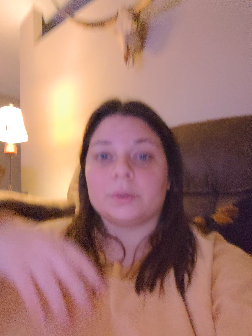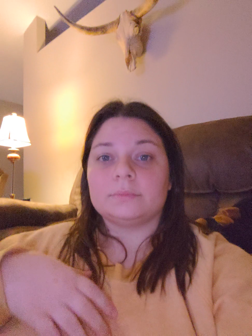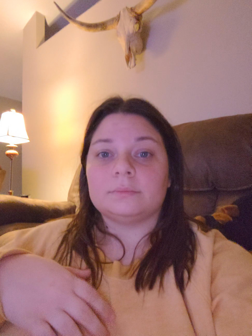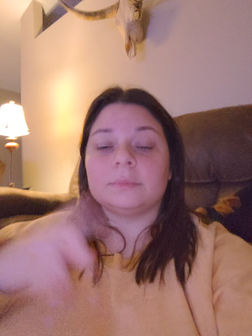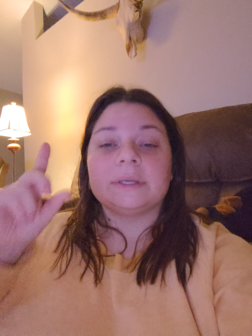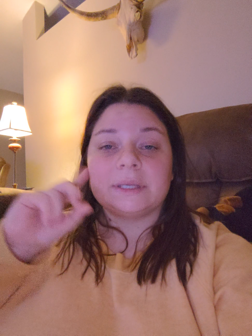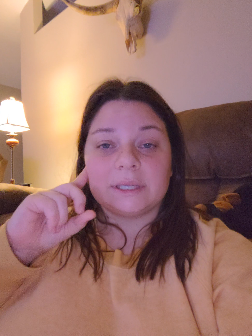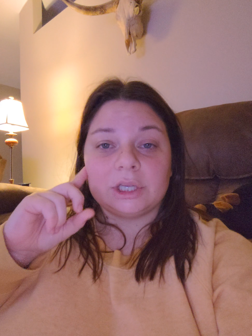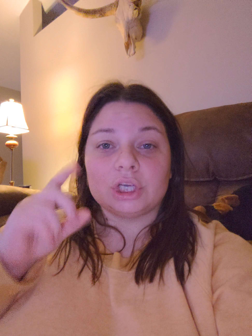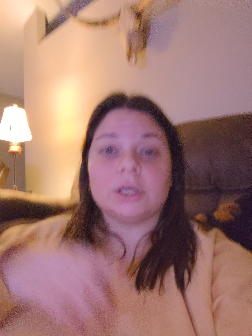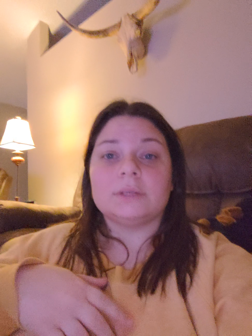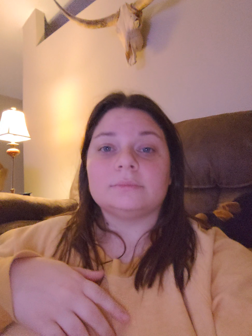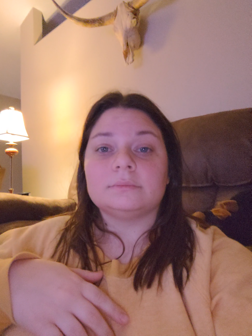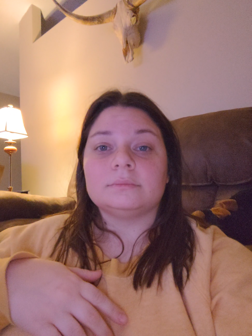hear